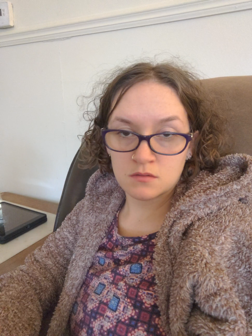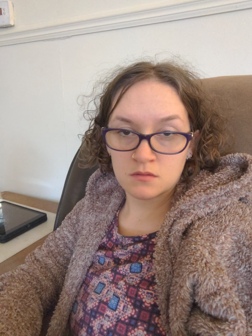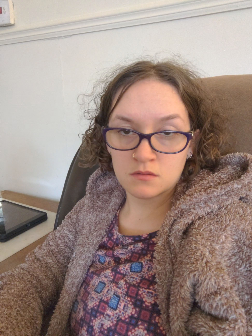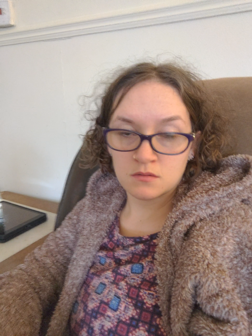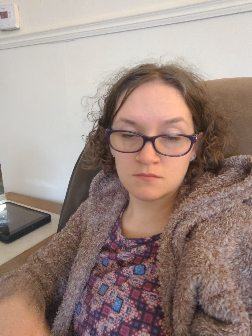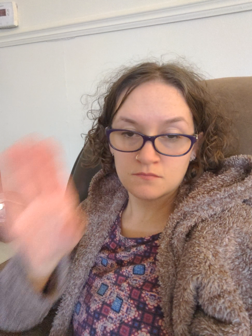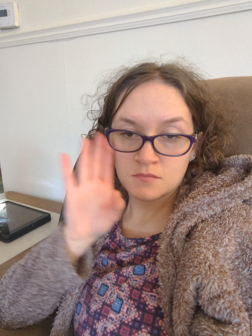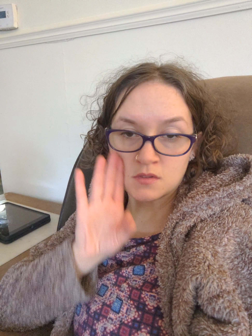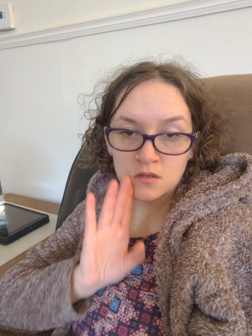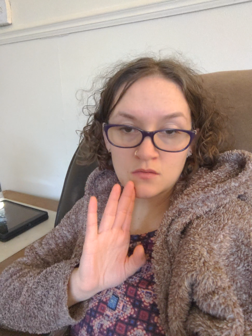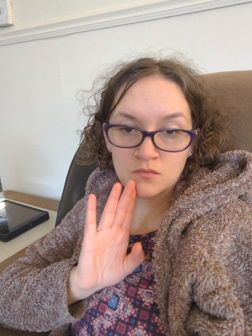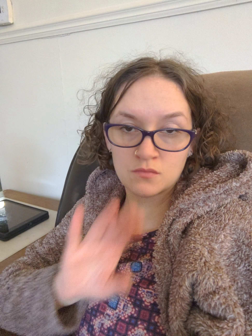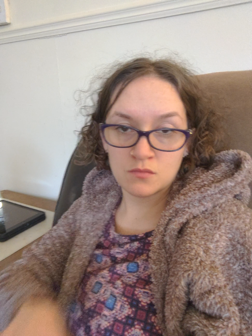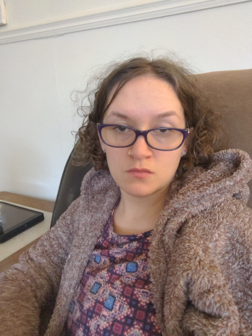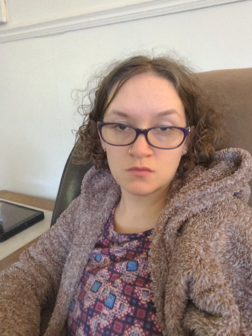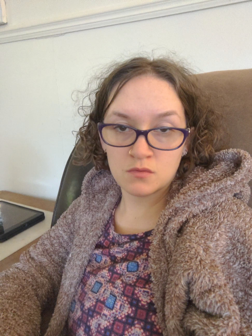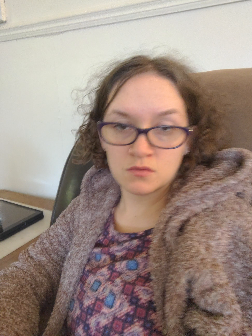brown